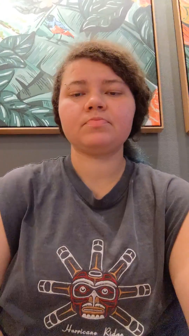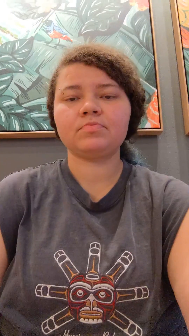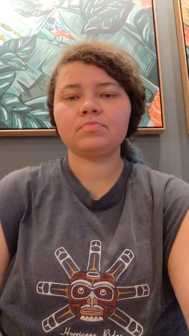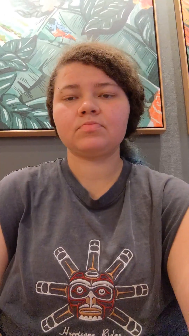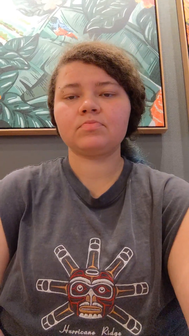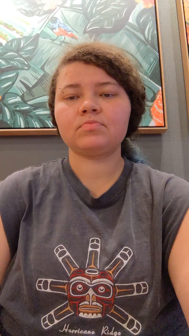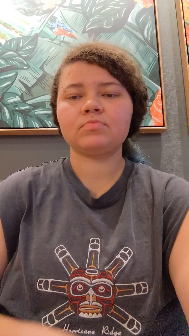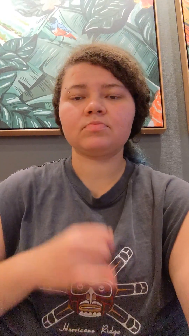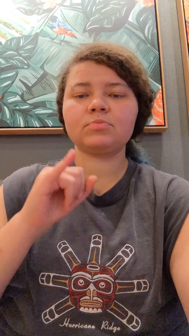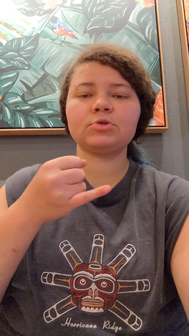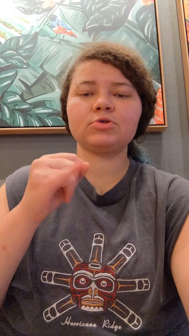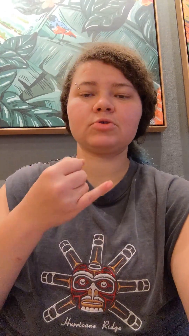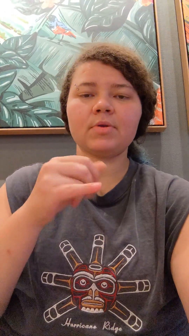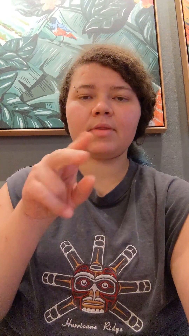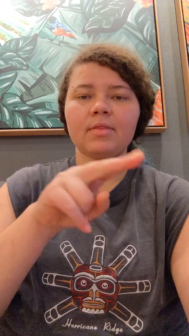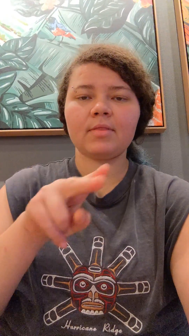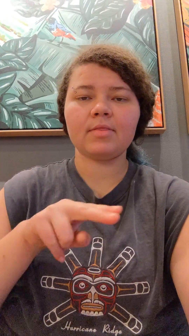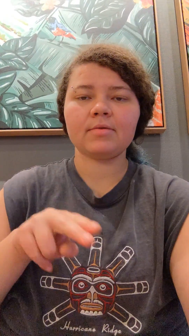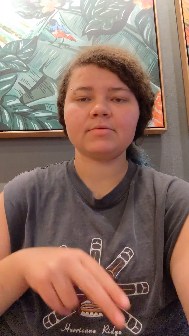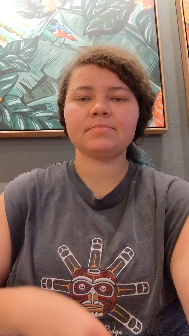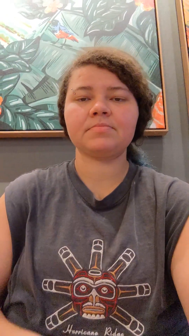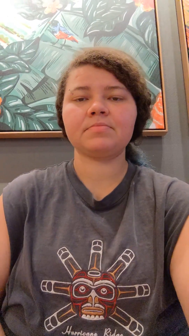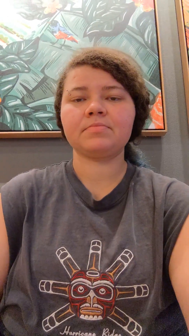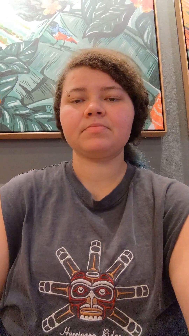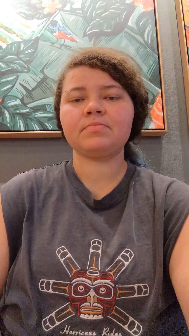jelly